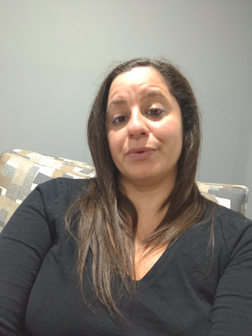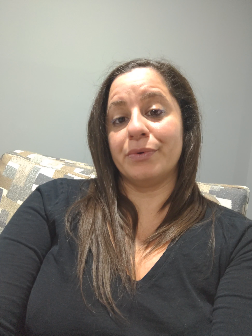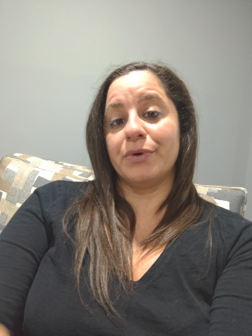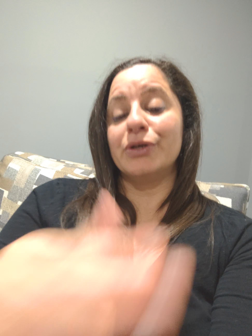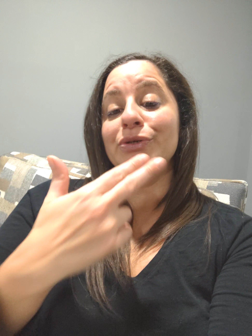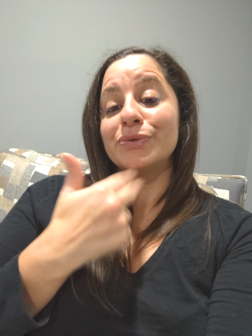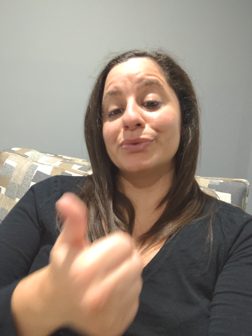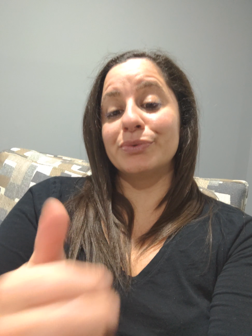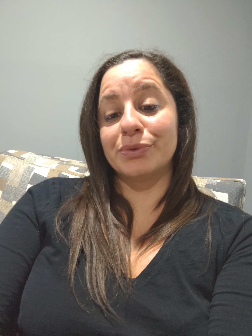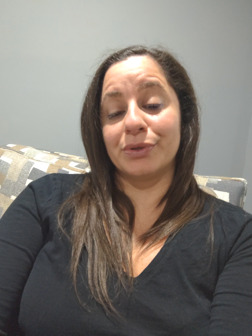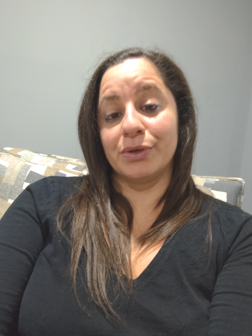cute